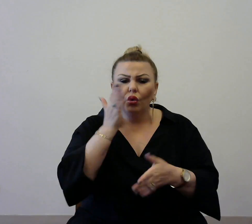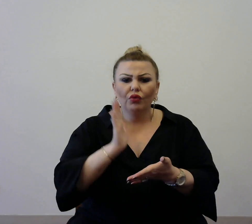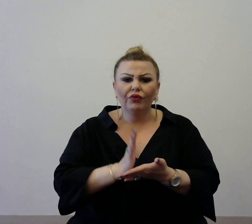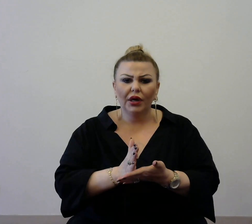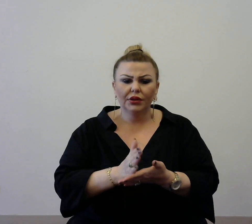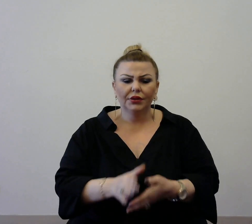var